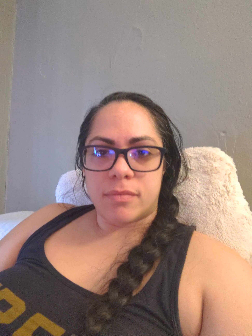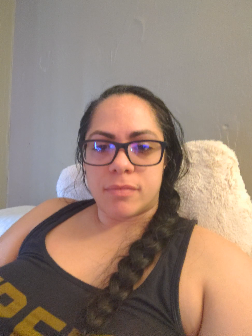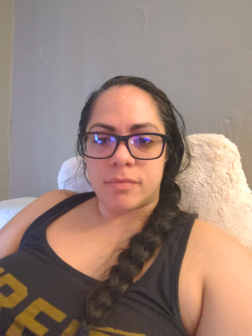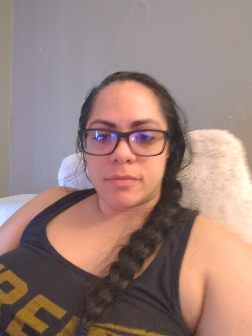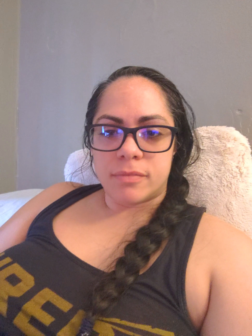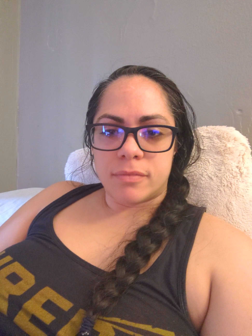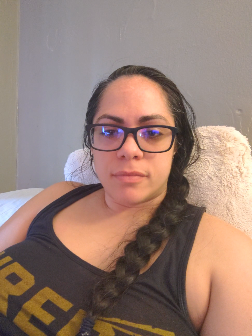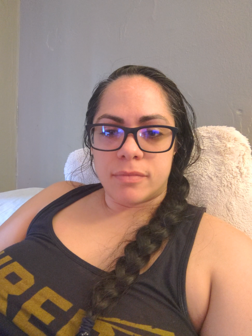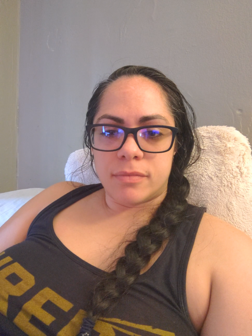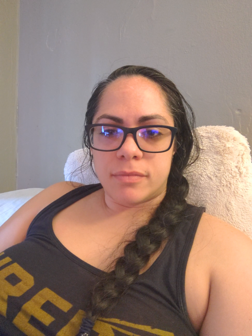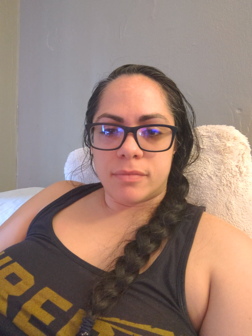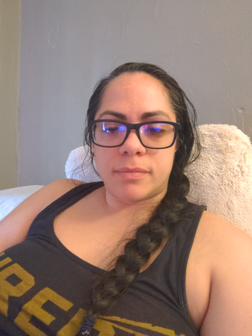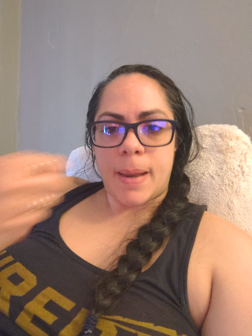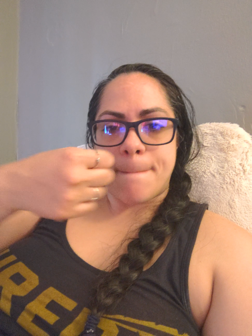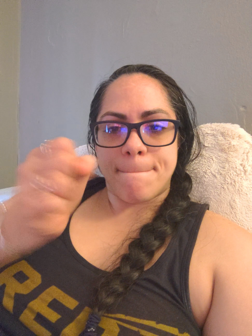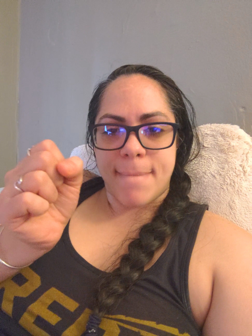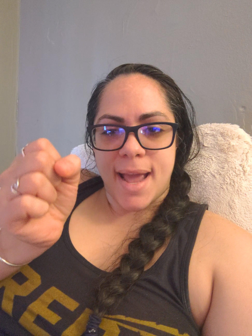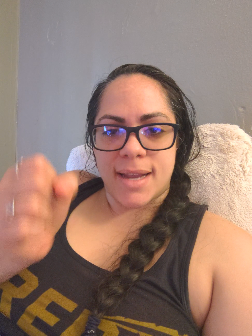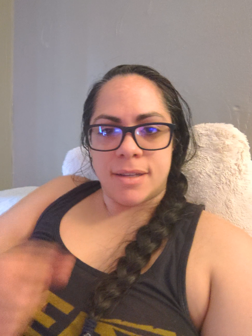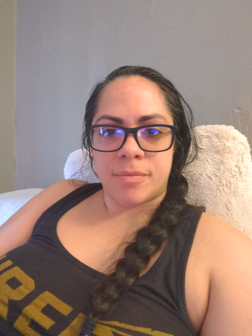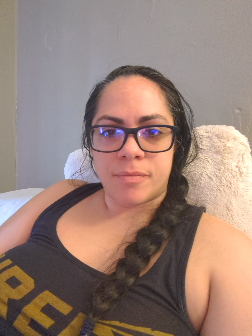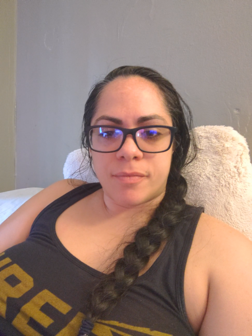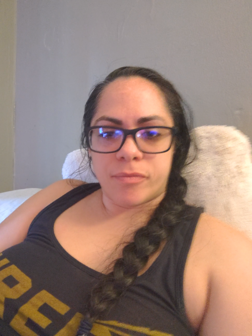make